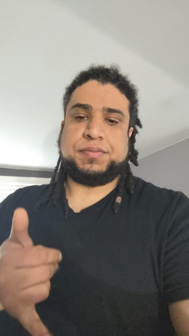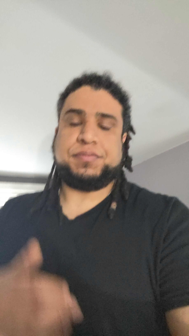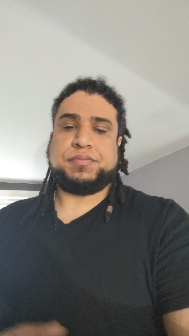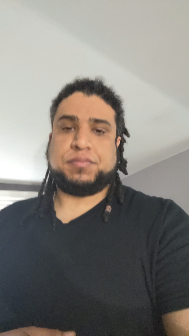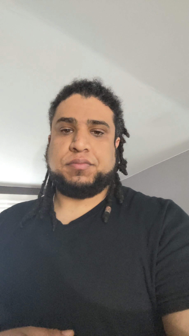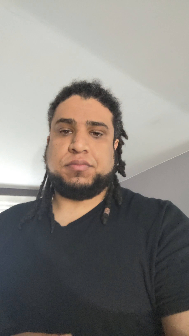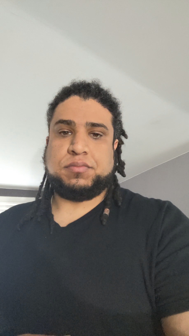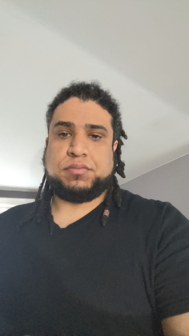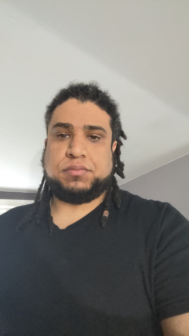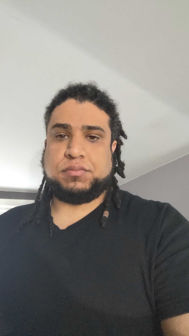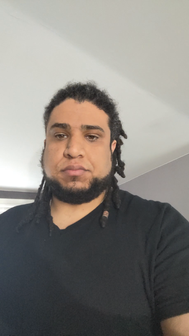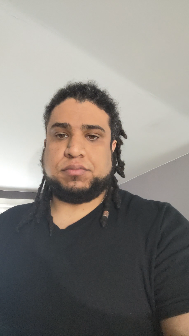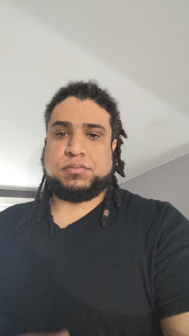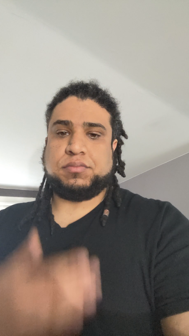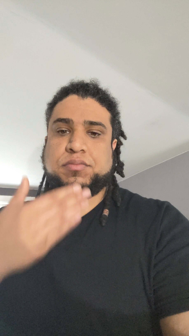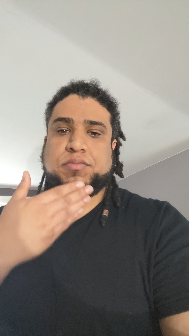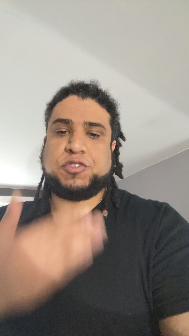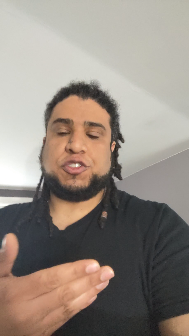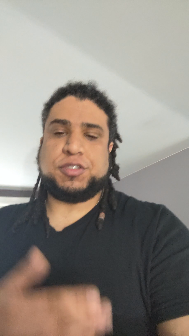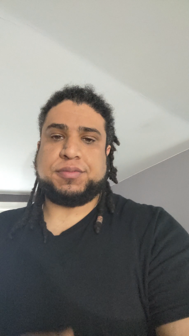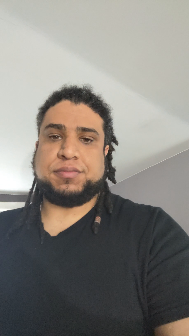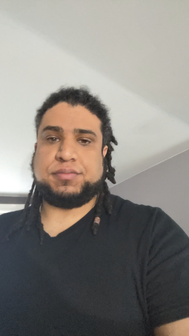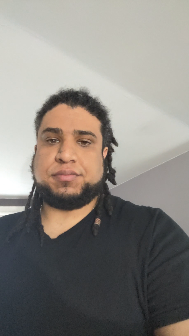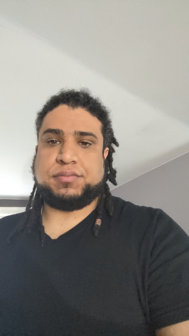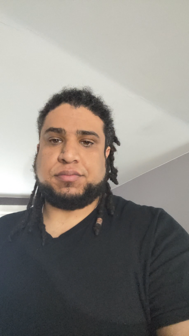good